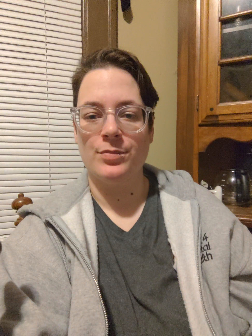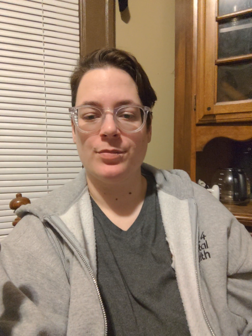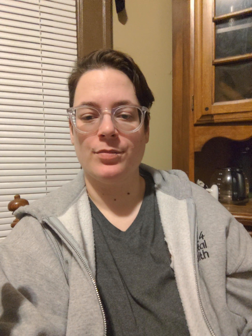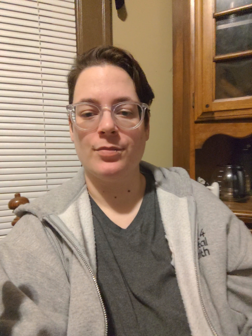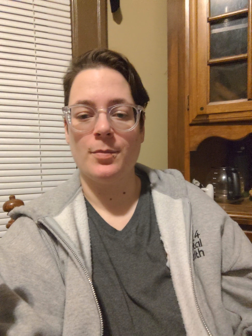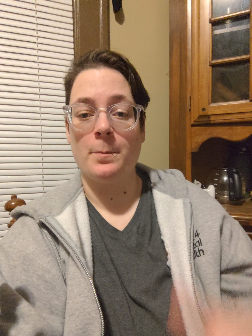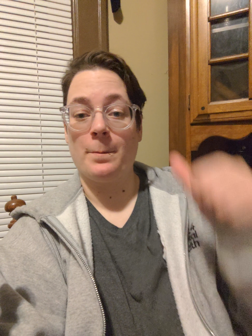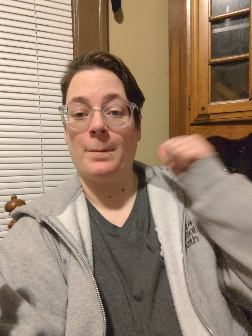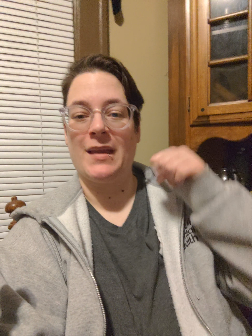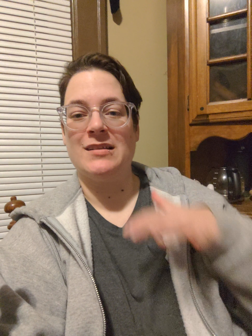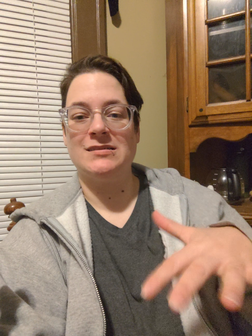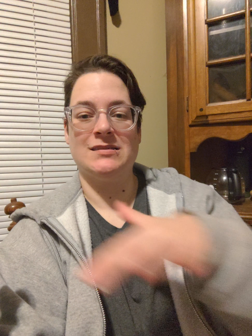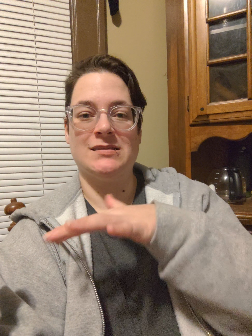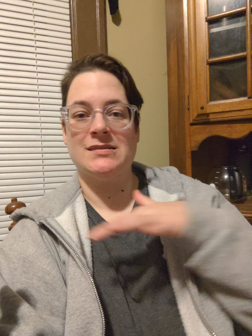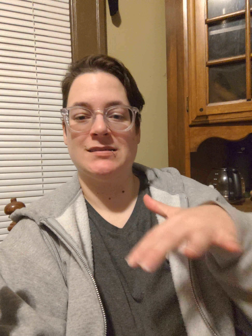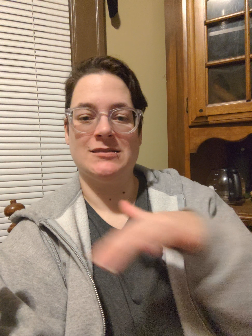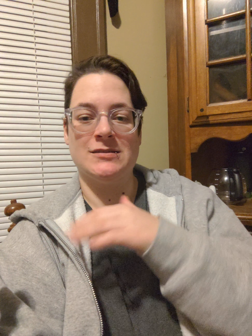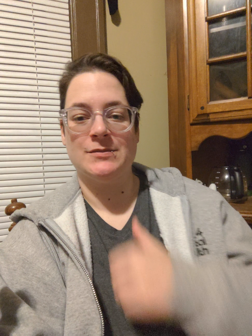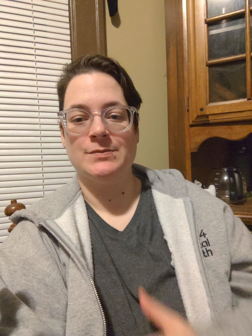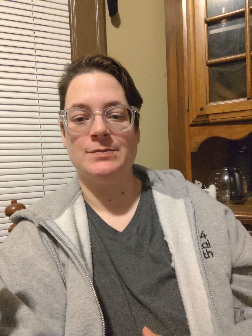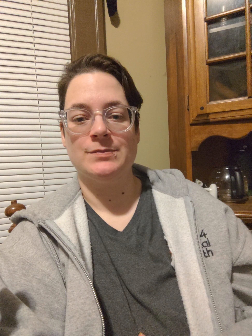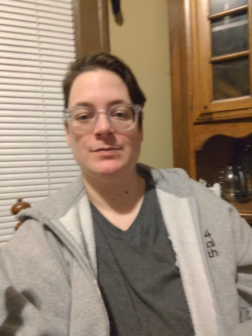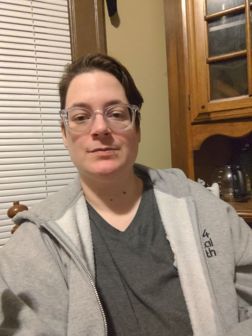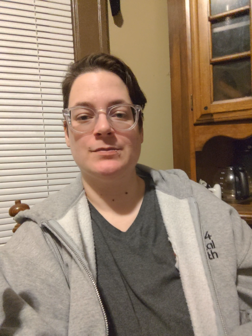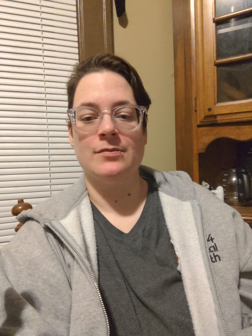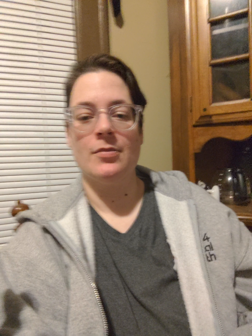backyard